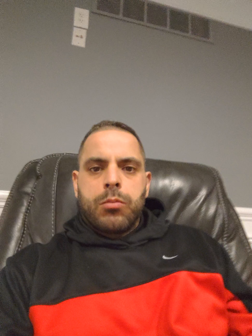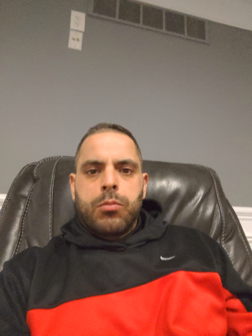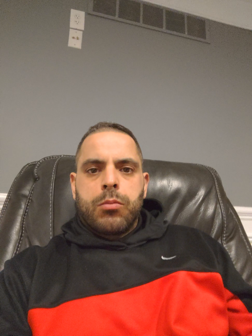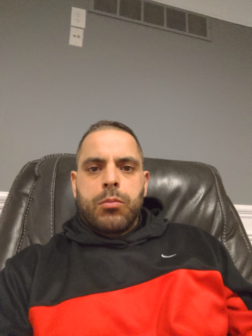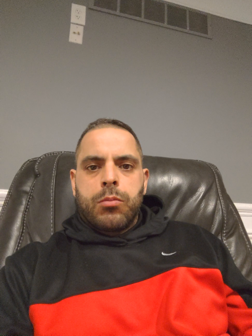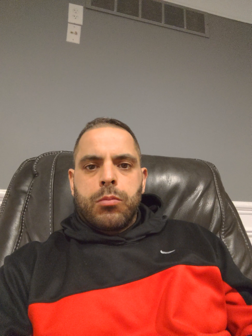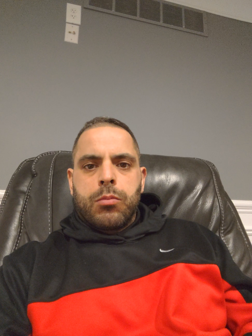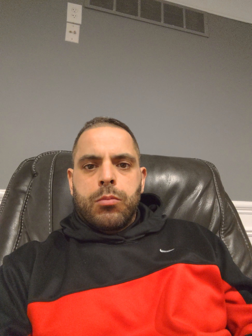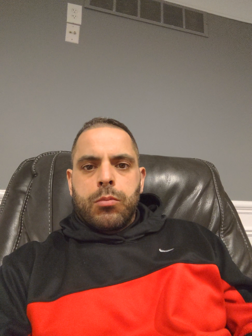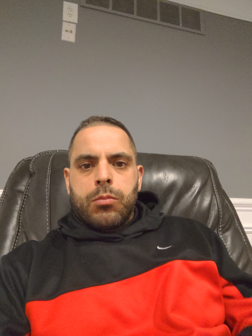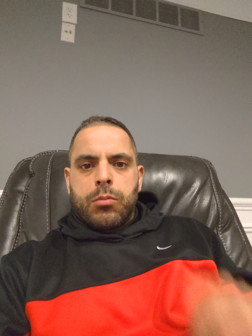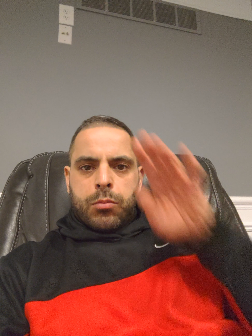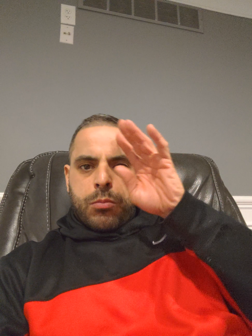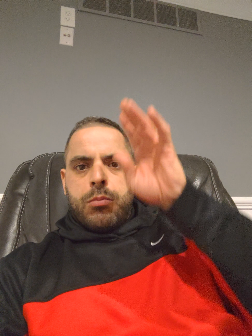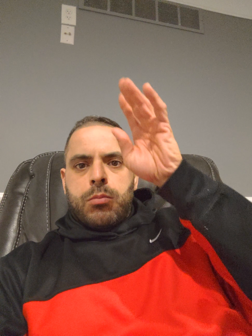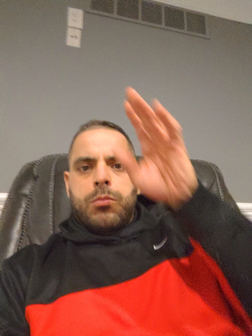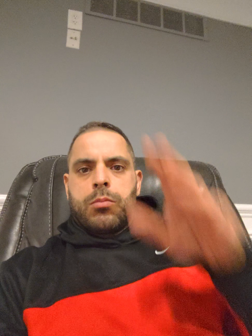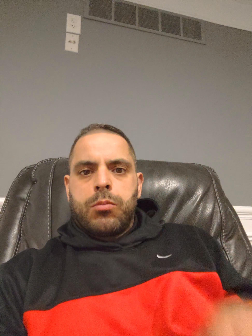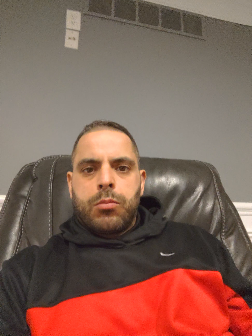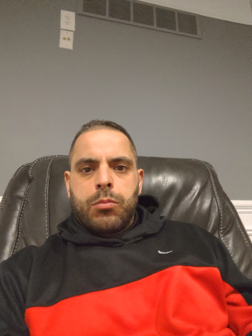pretend